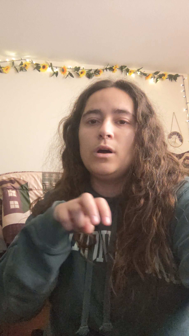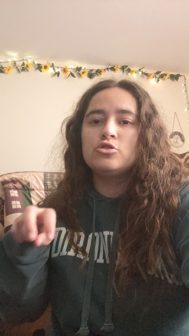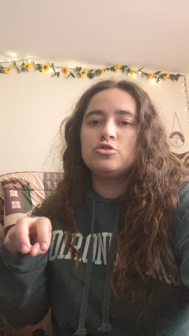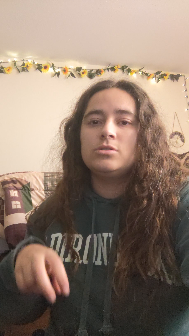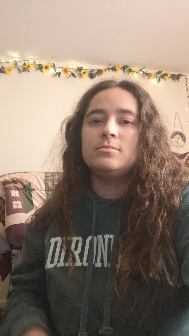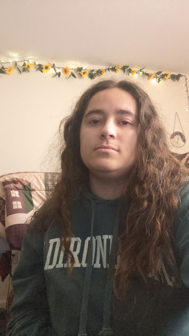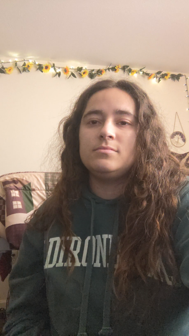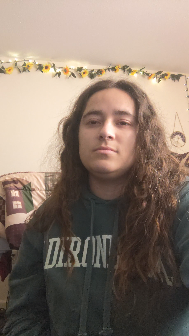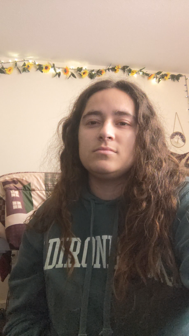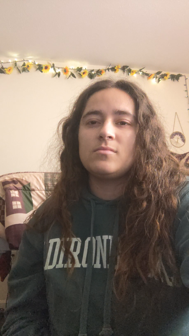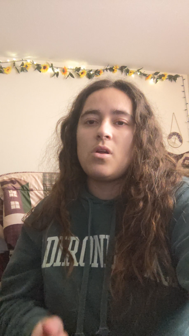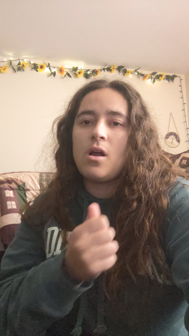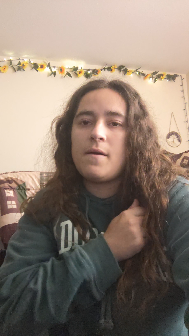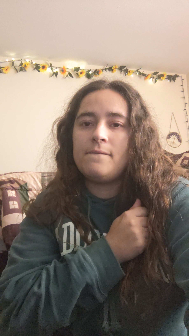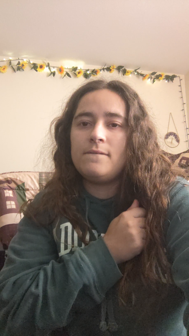love